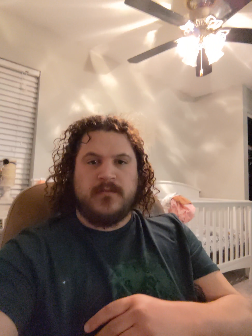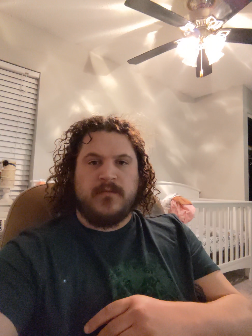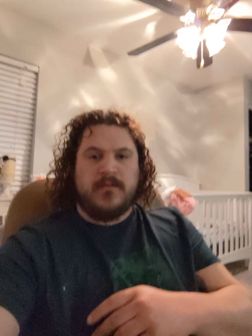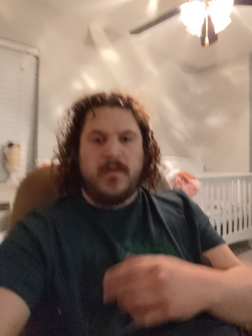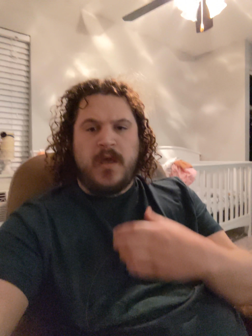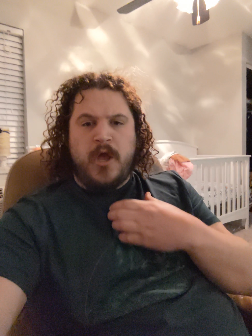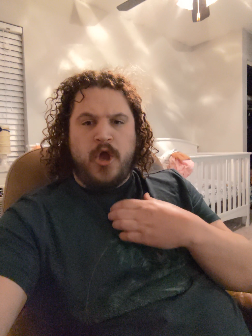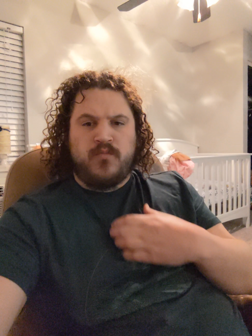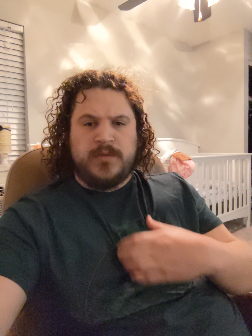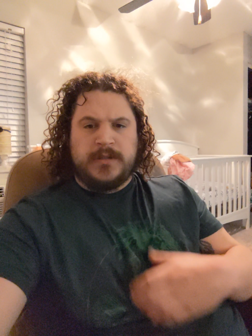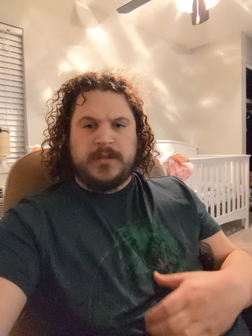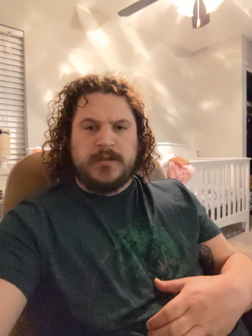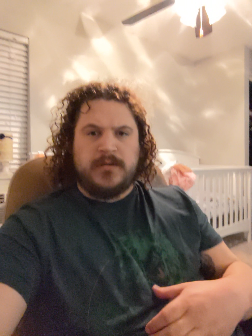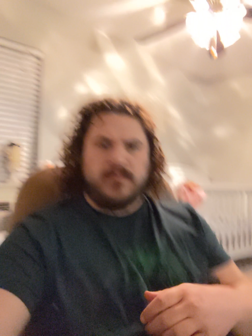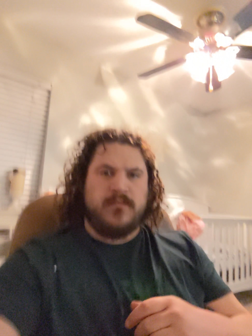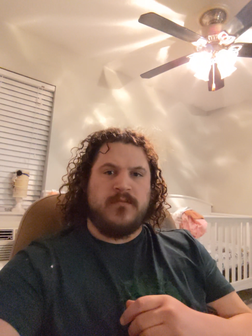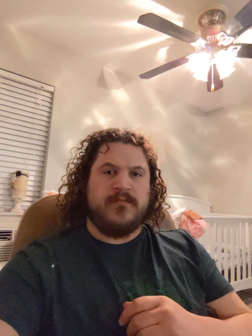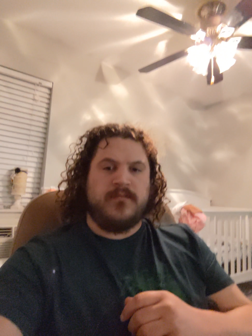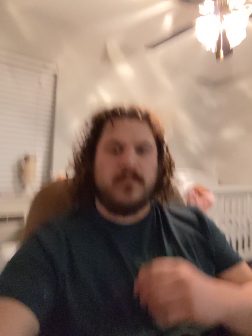hungry